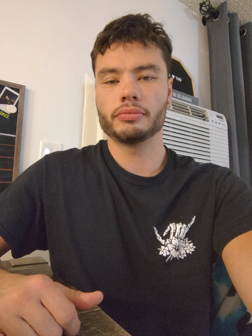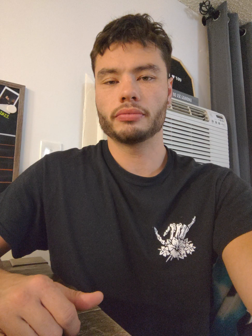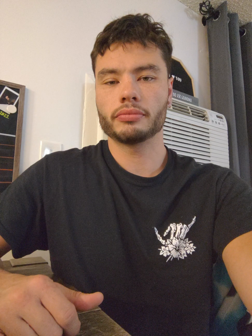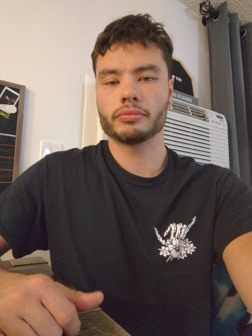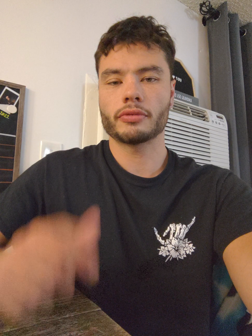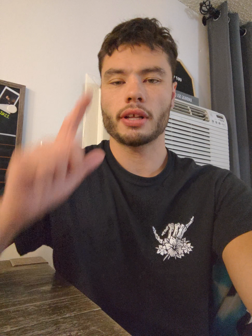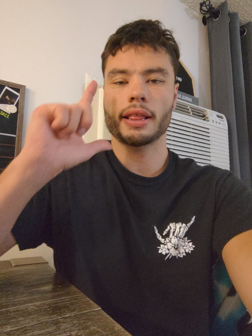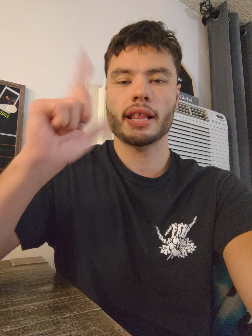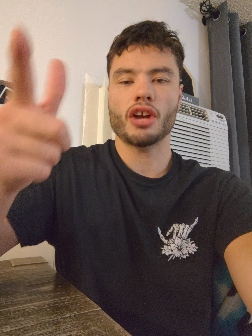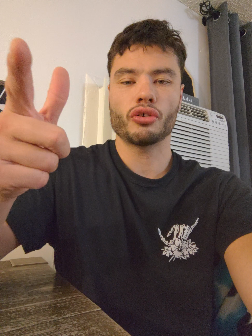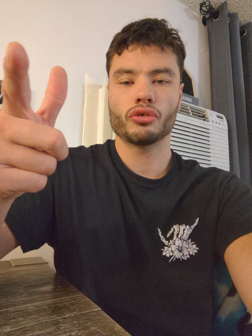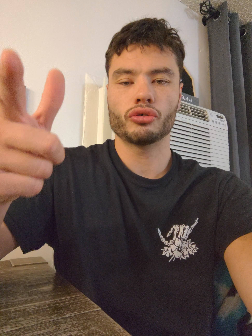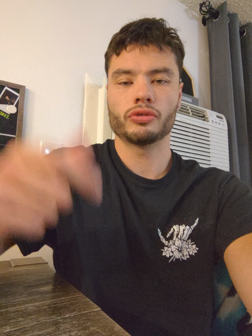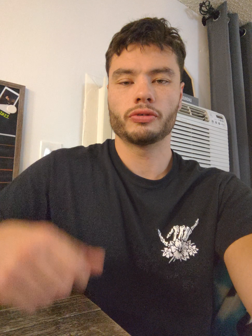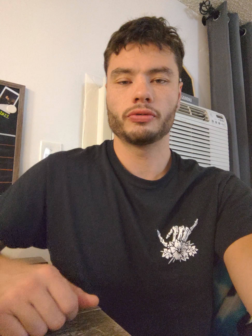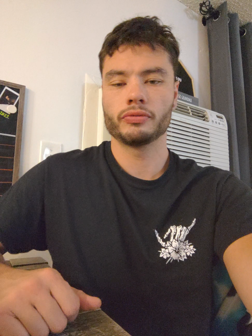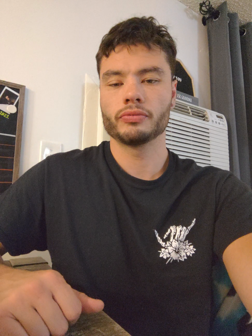later